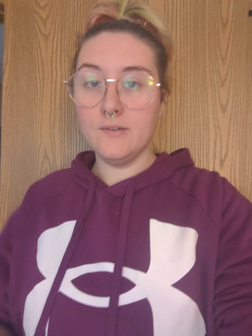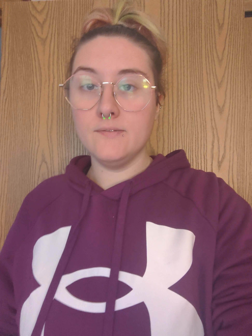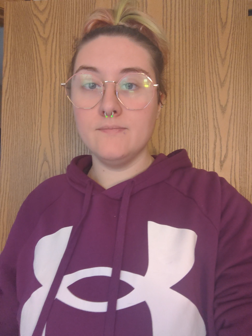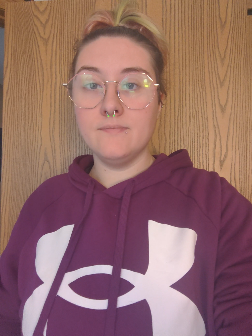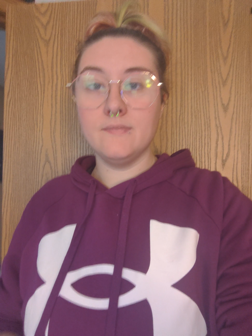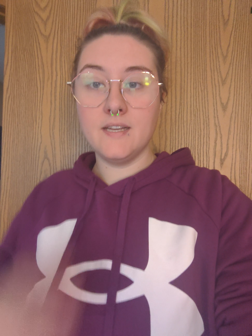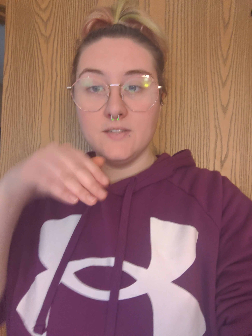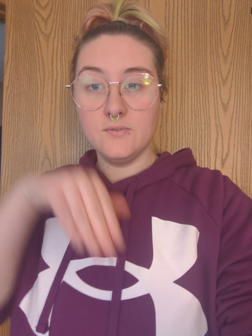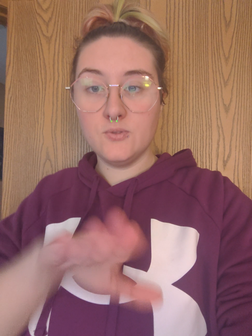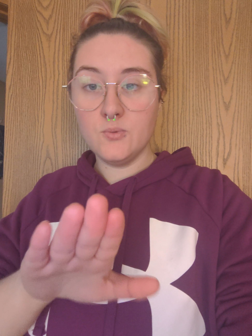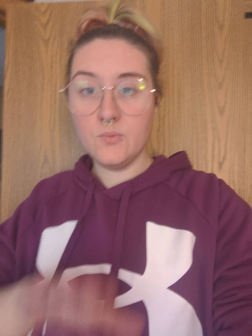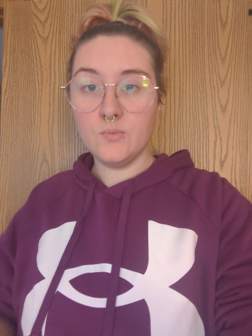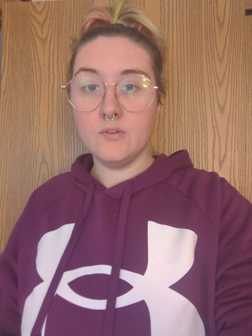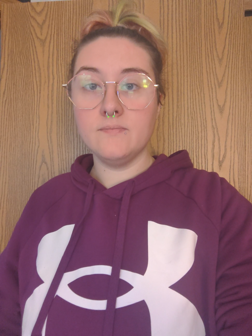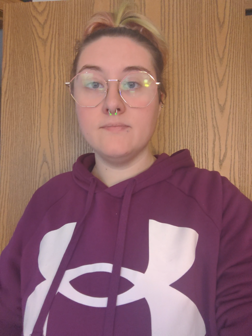into